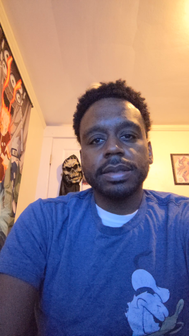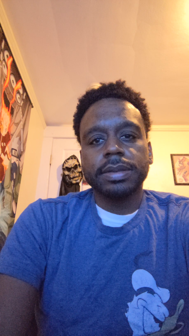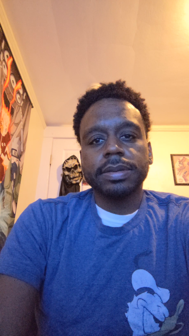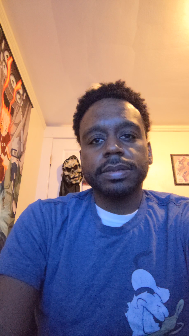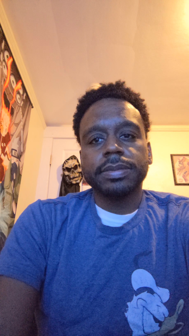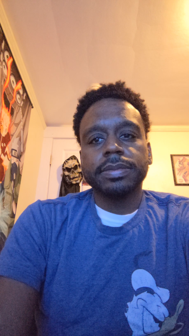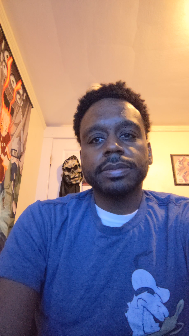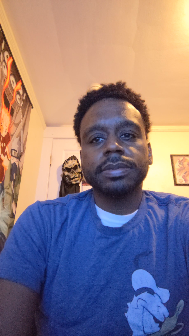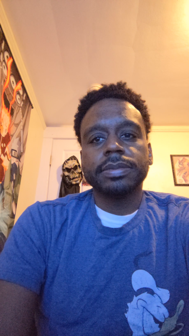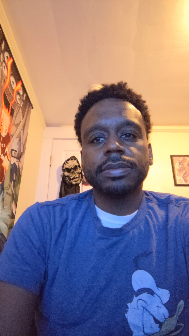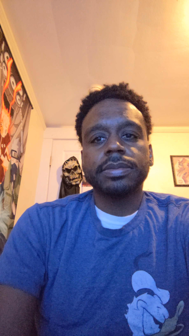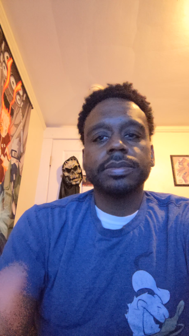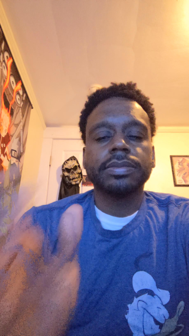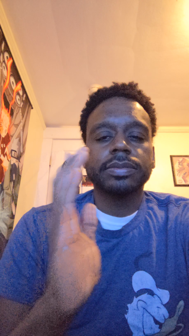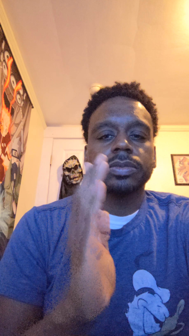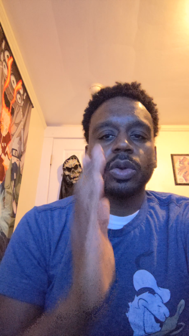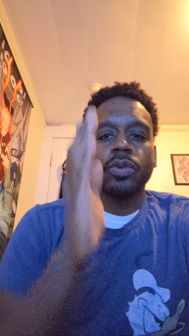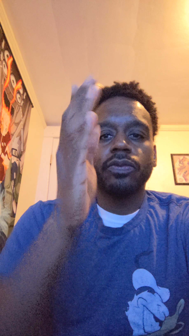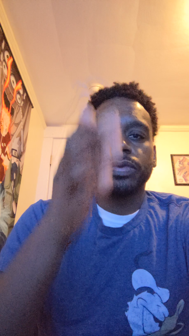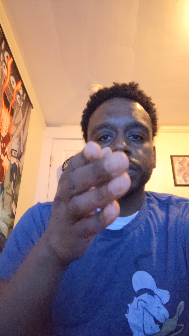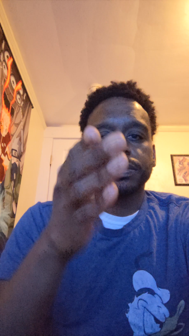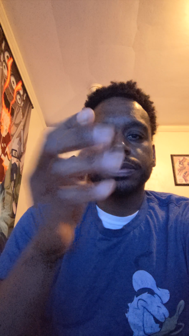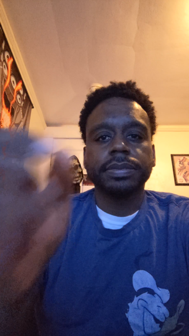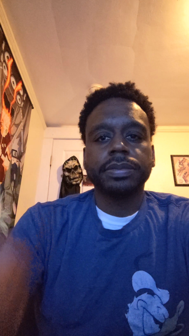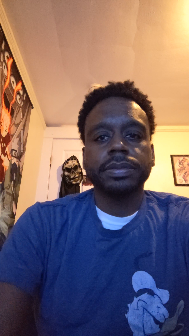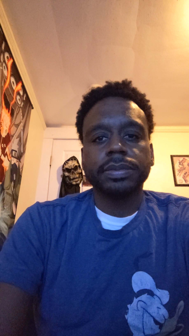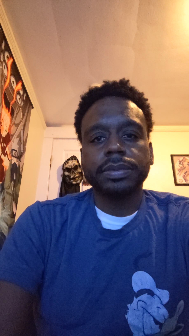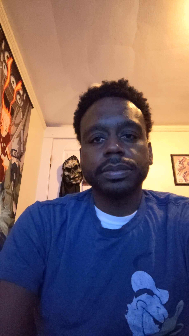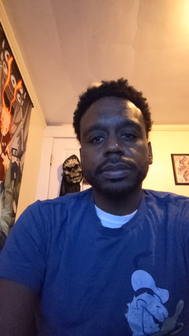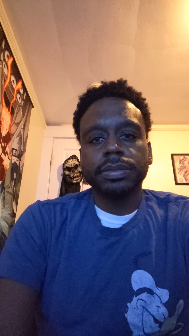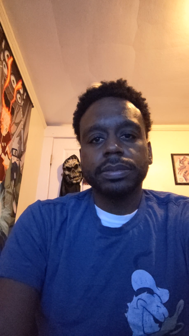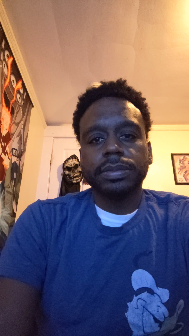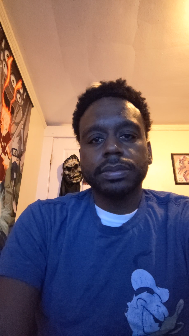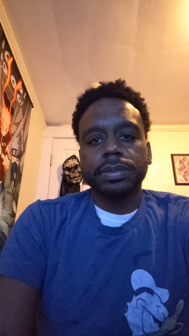over